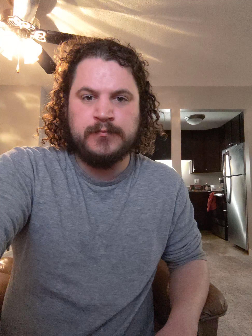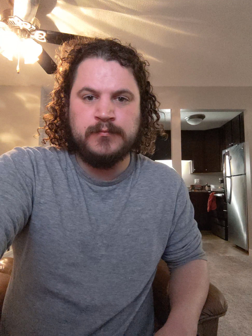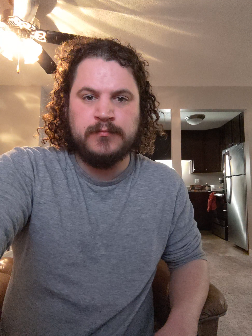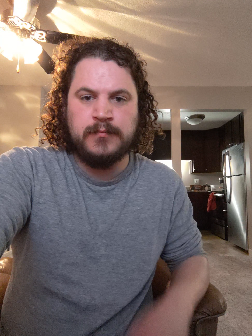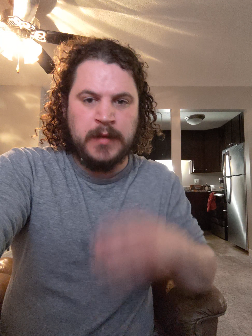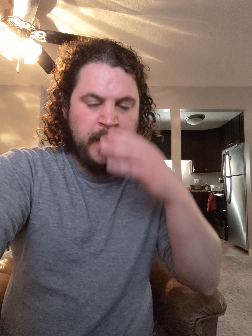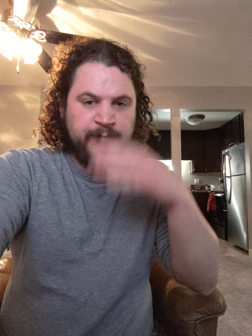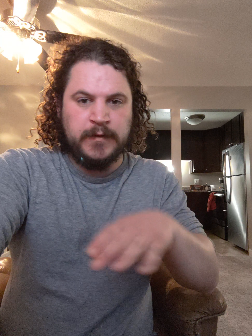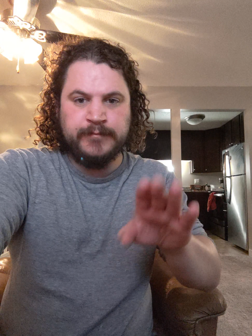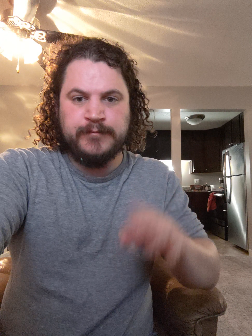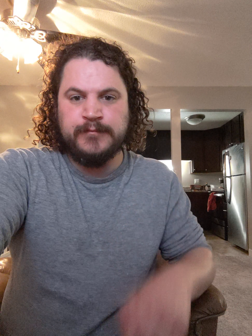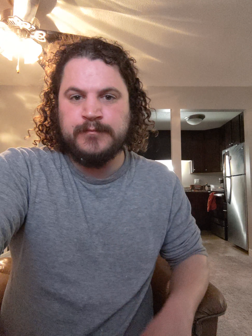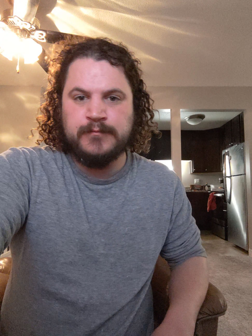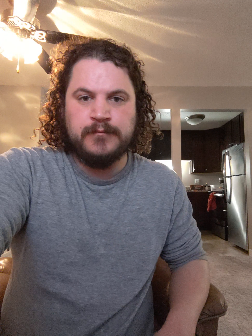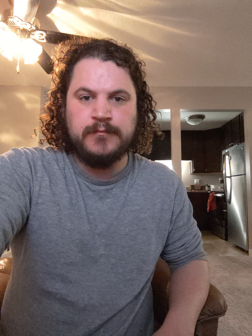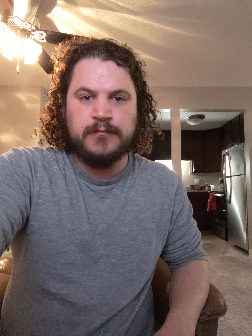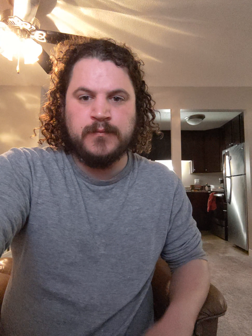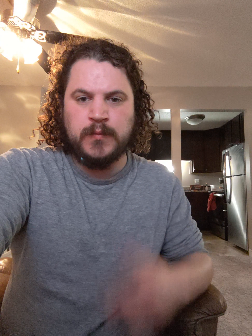elephant